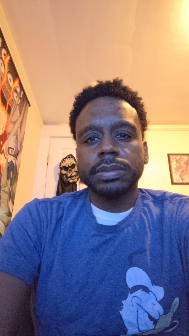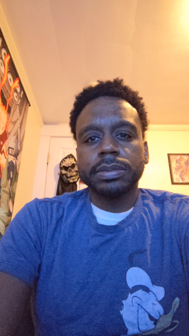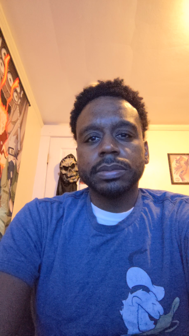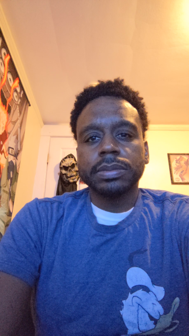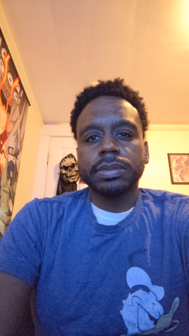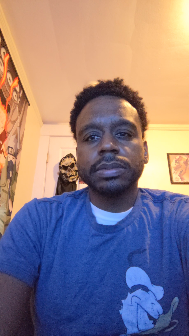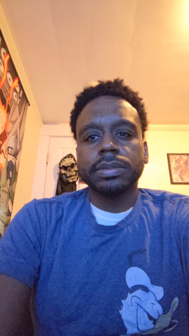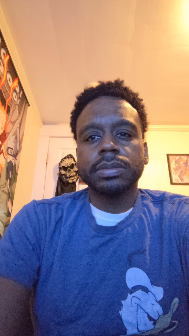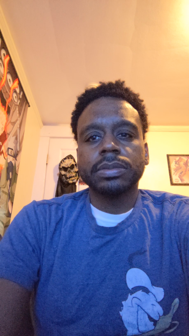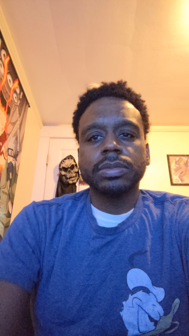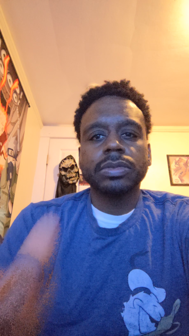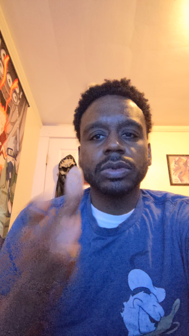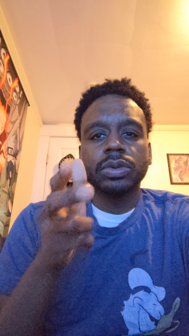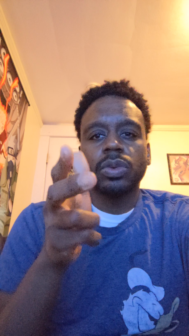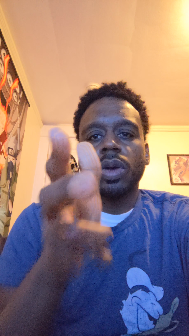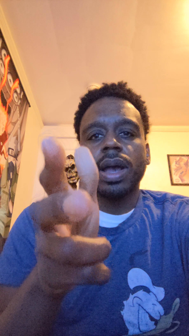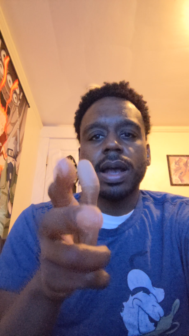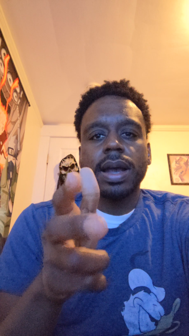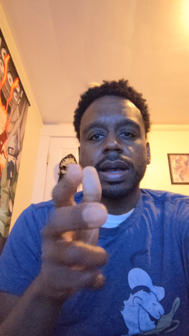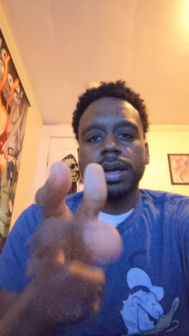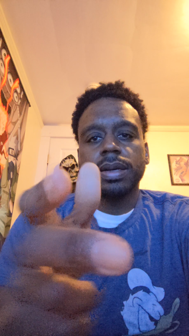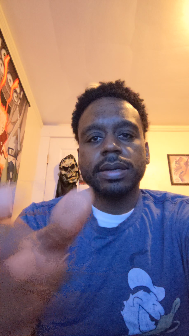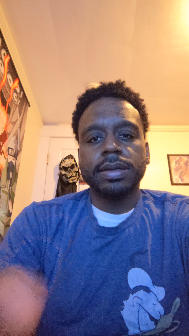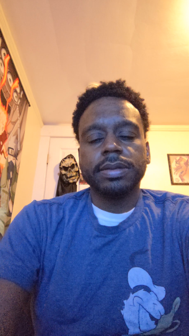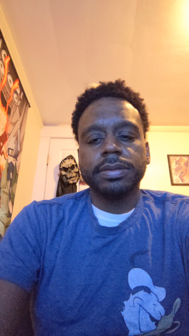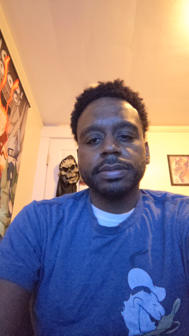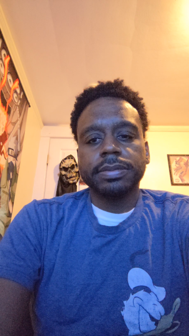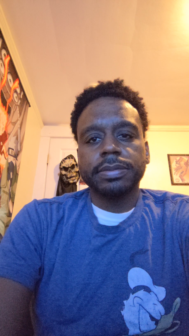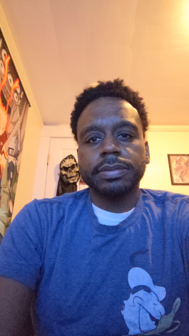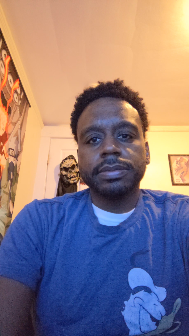garage